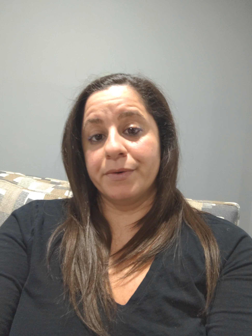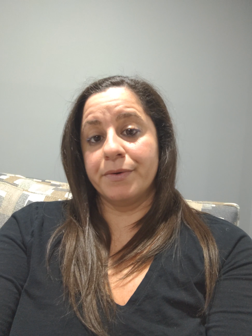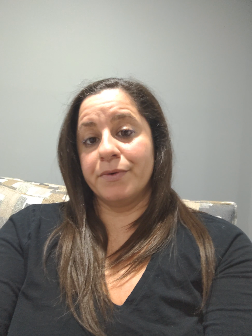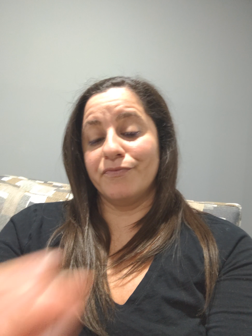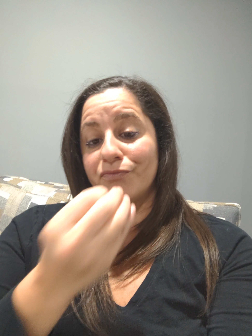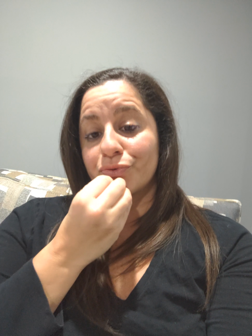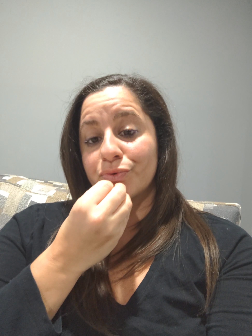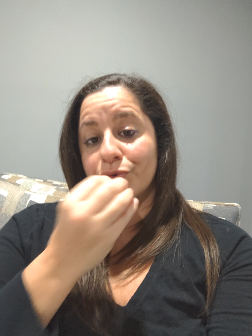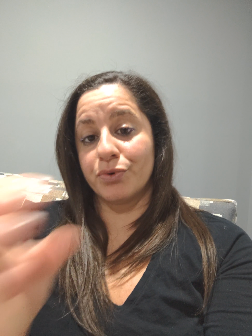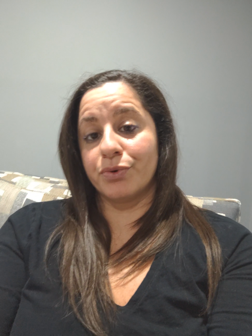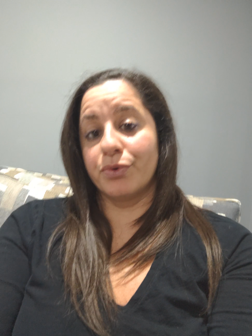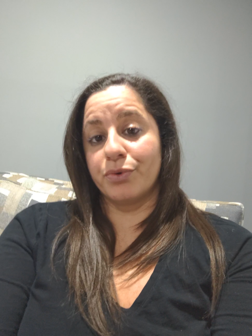food